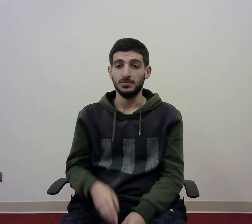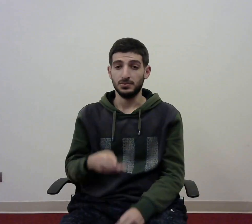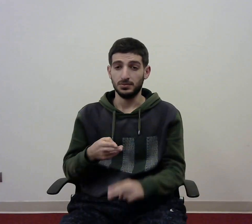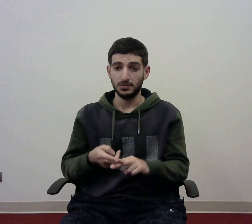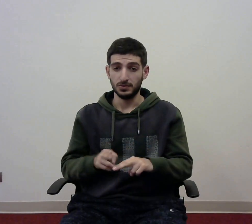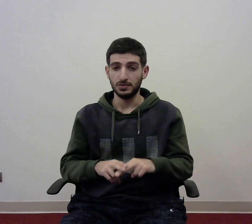bu